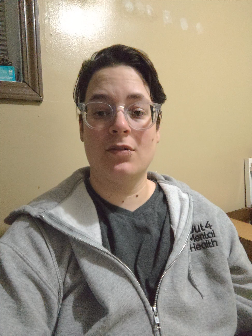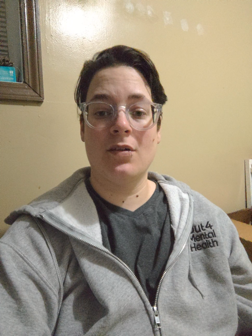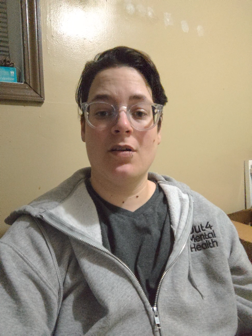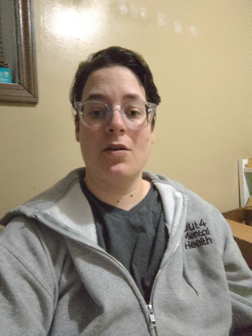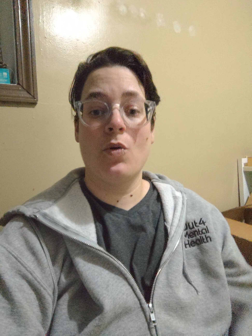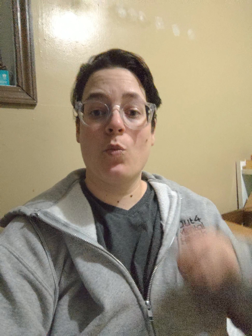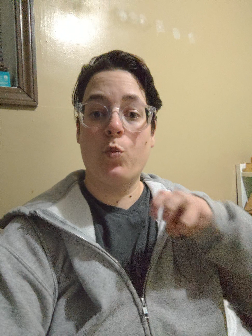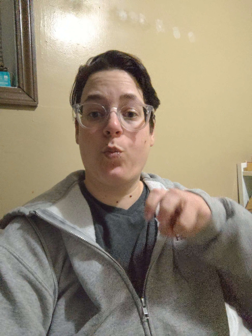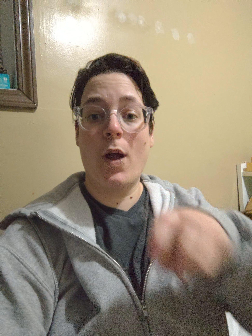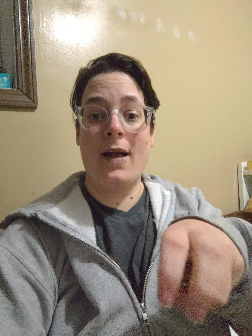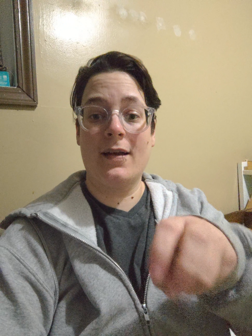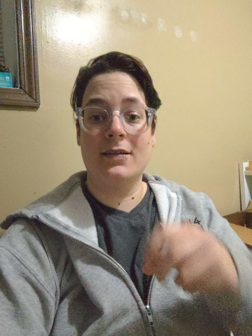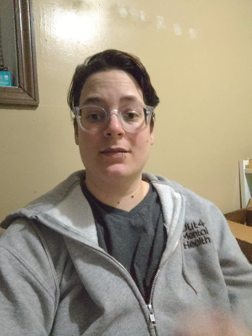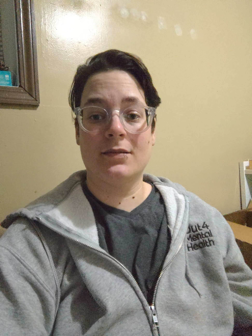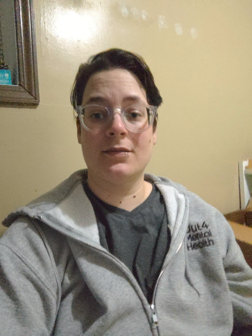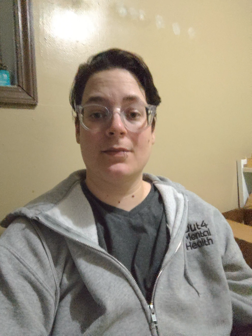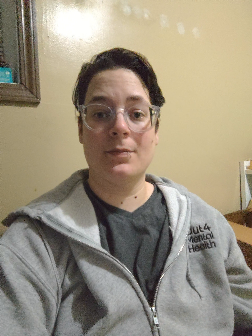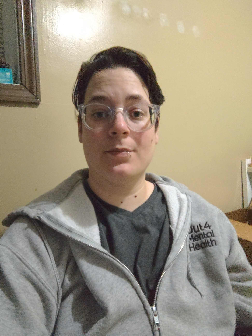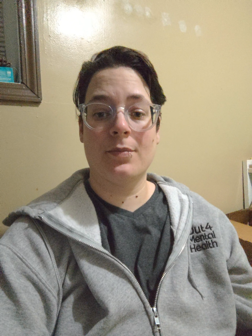ride